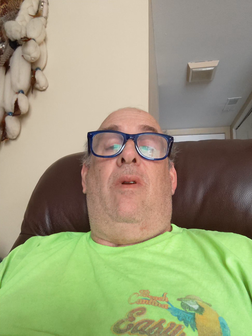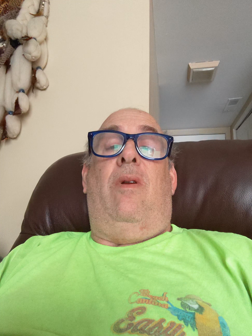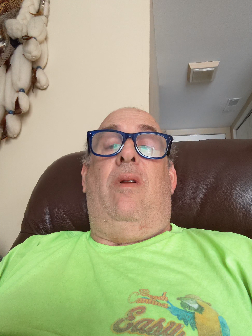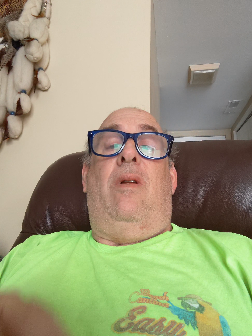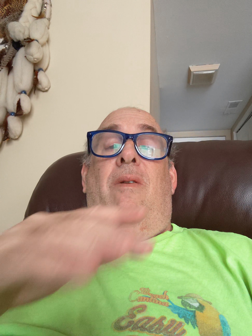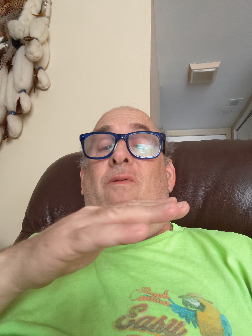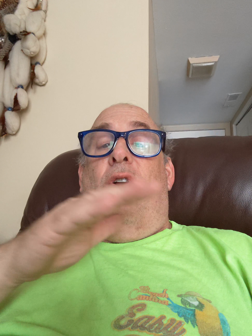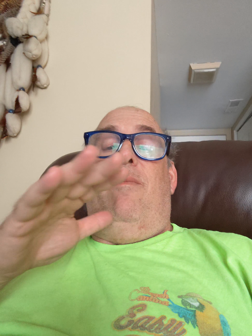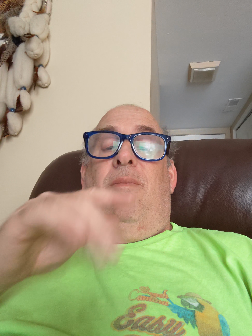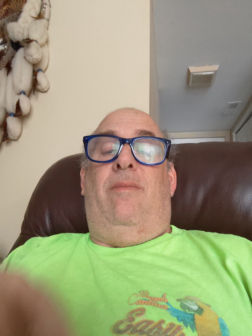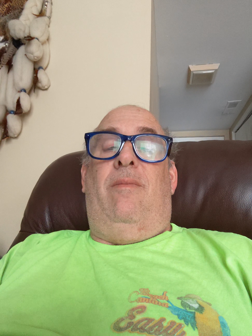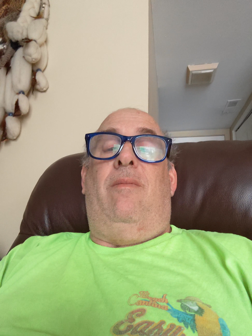farm